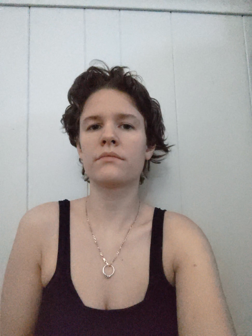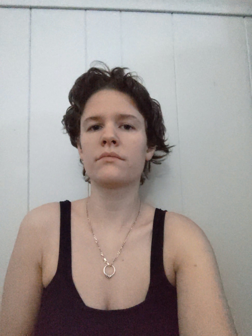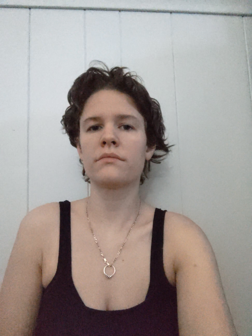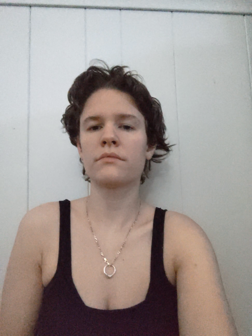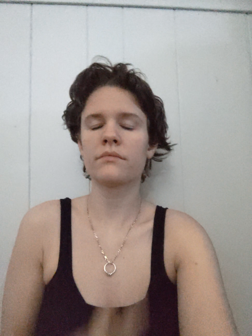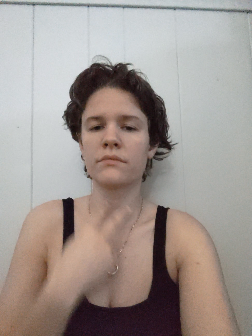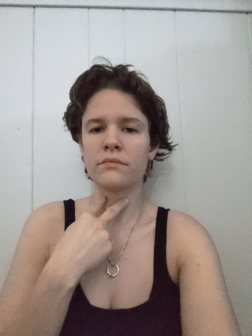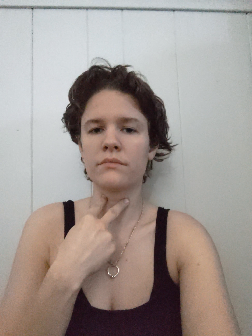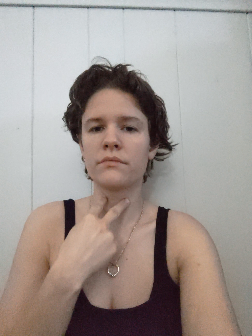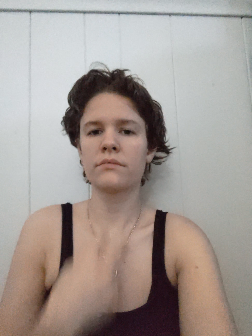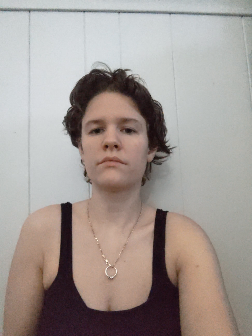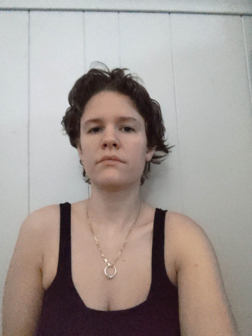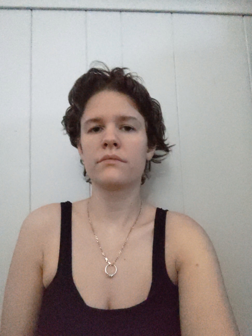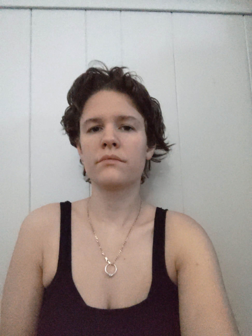stuck